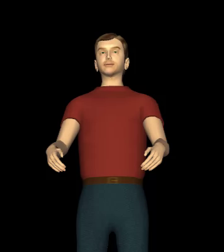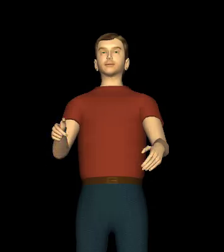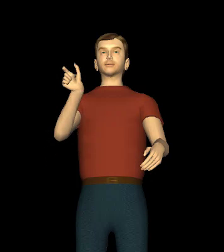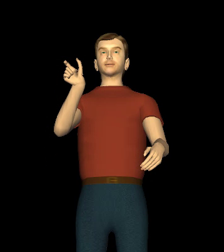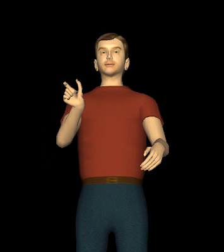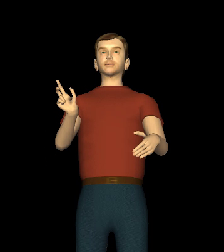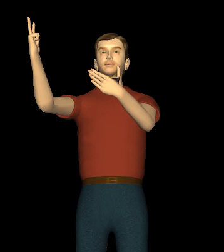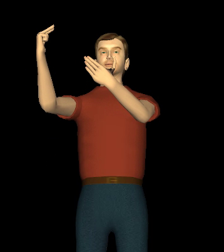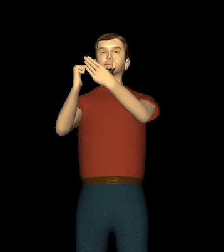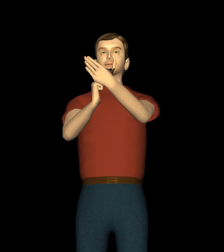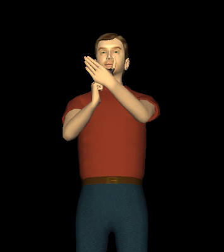فنان